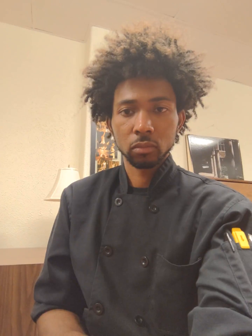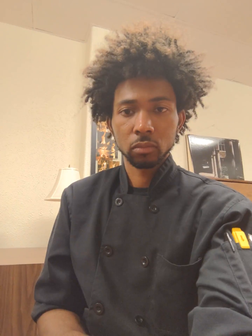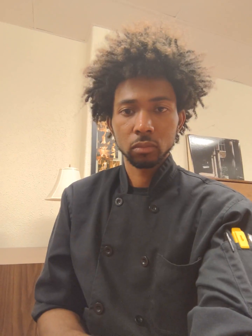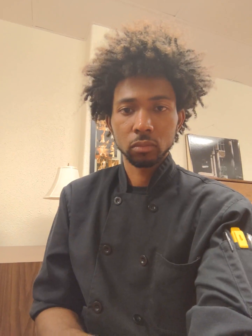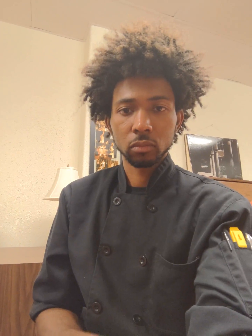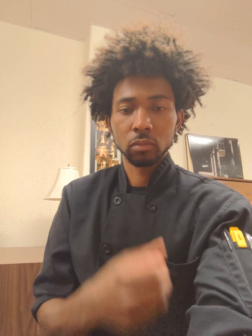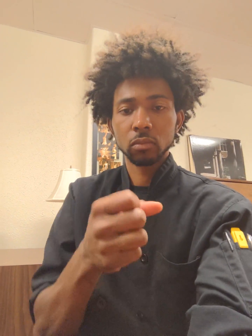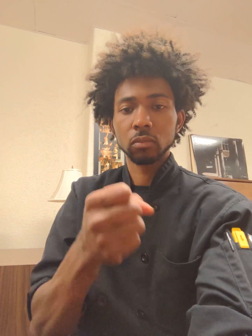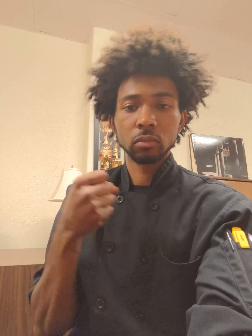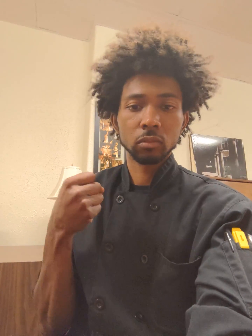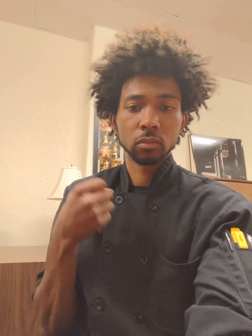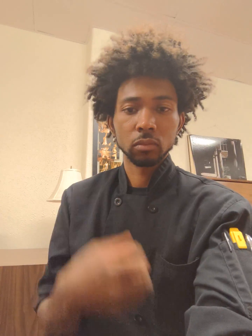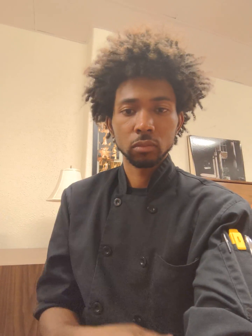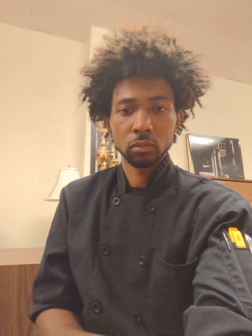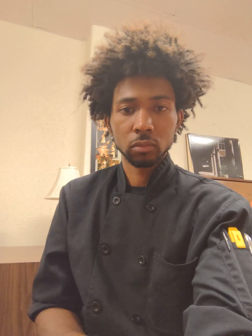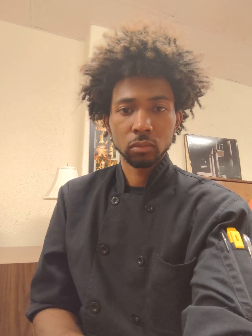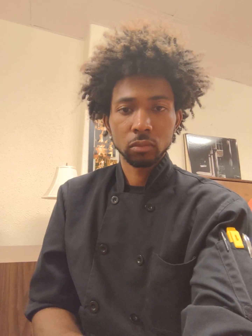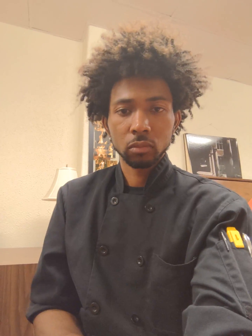pull